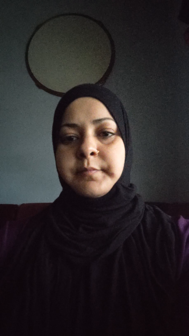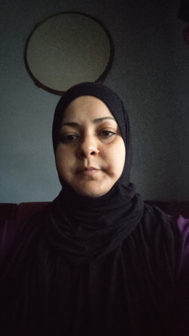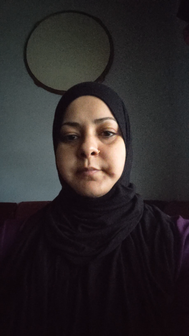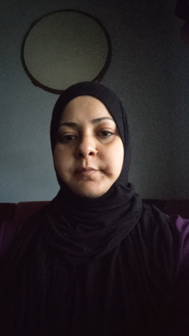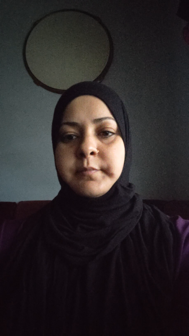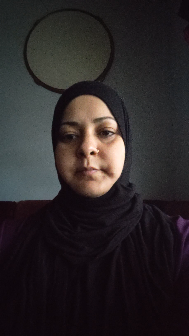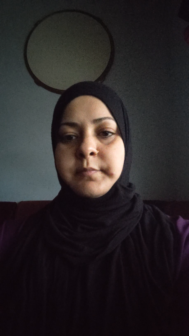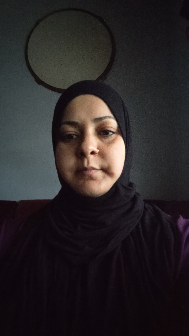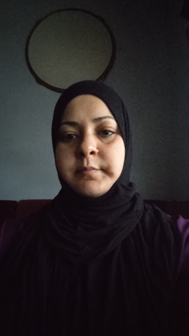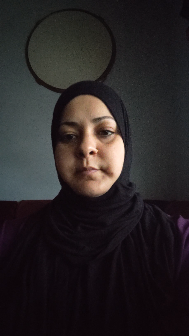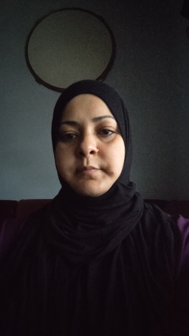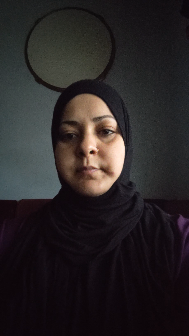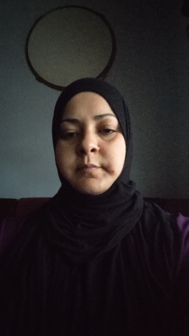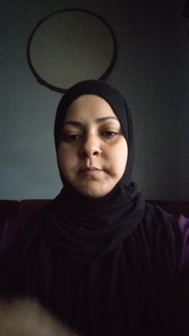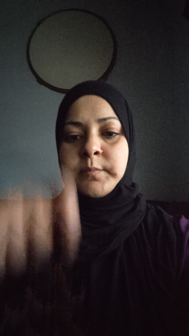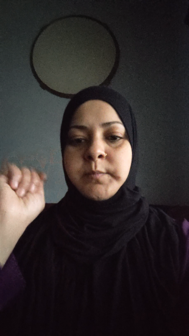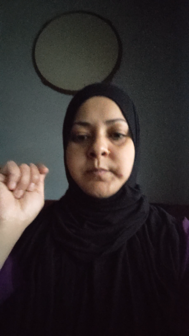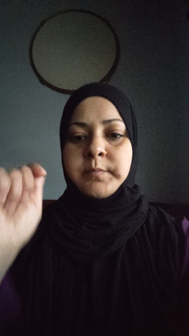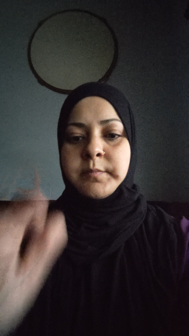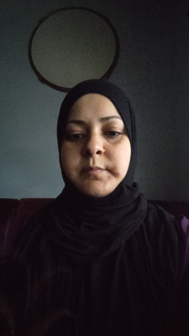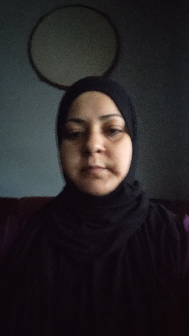rip